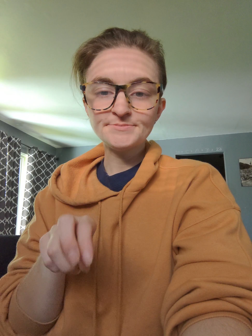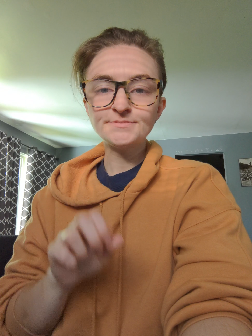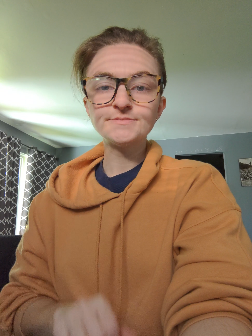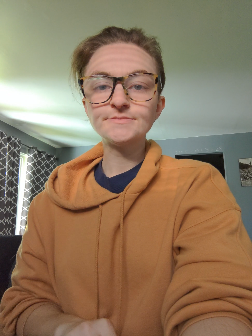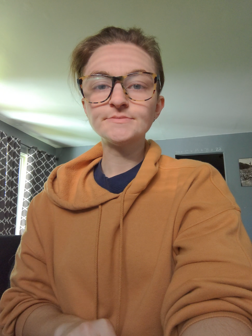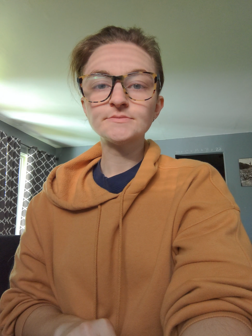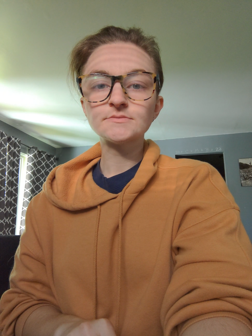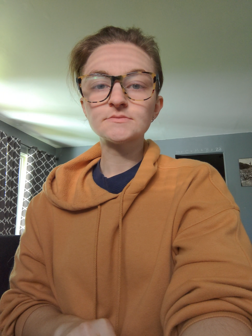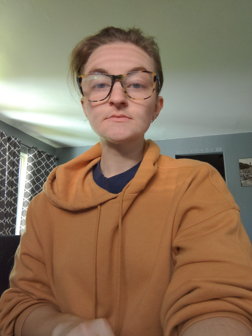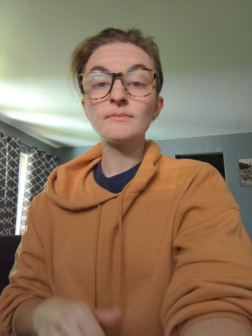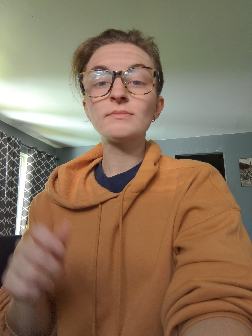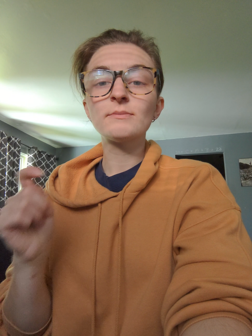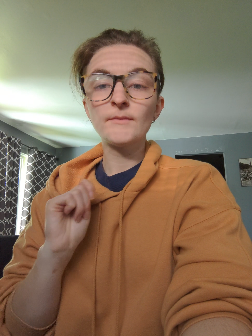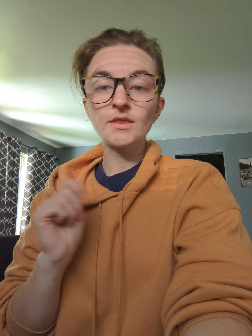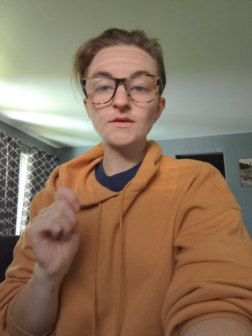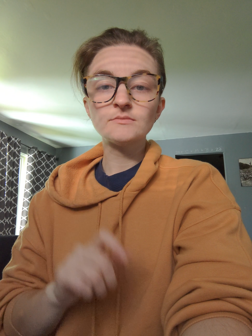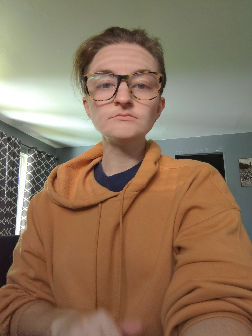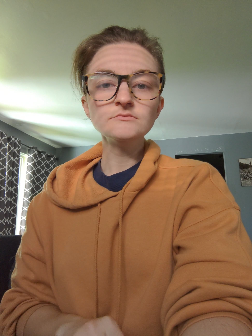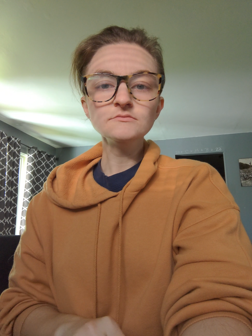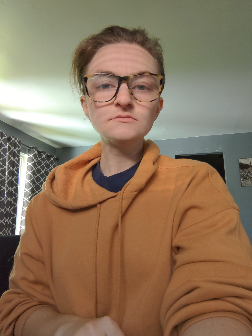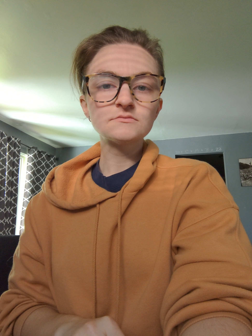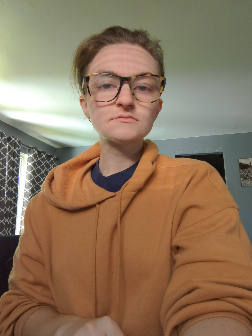bathroom